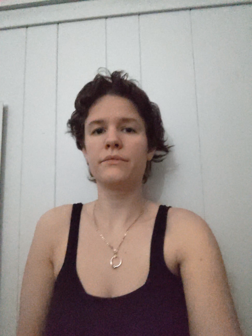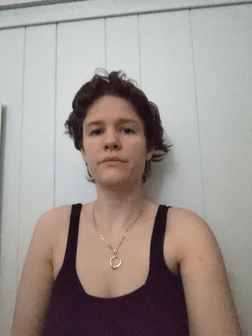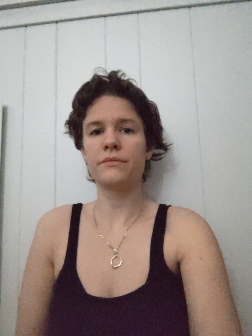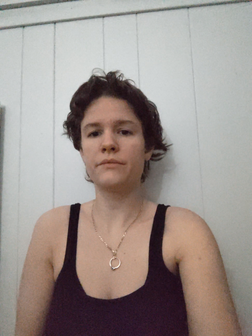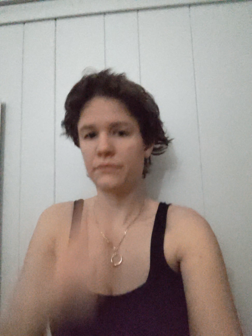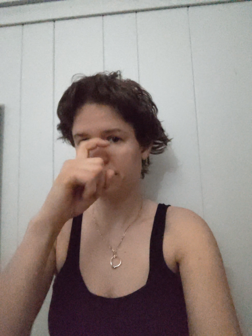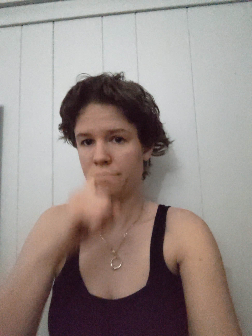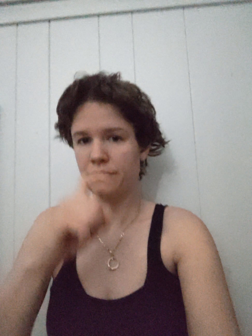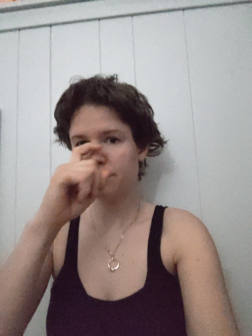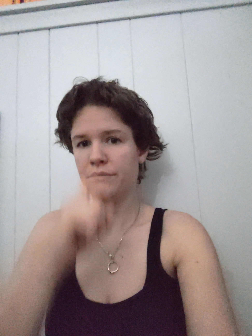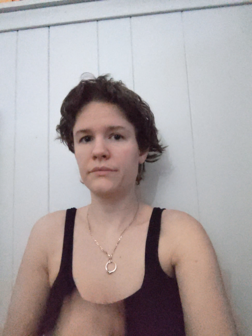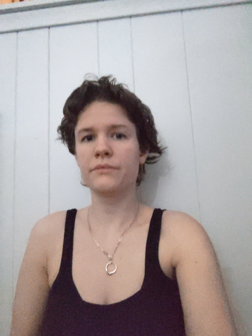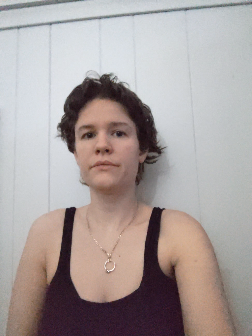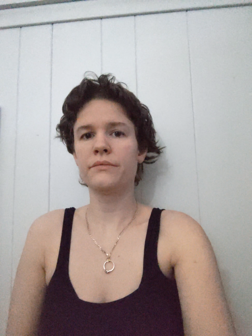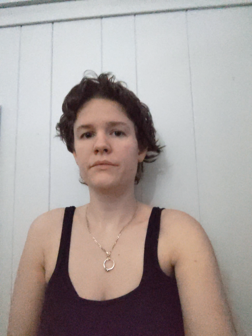doll